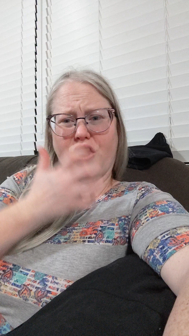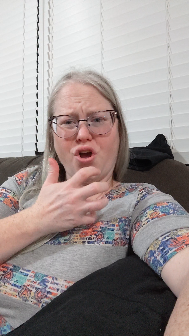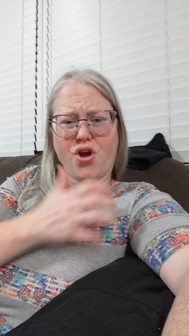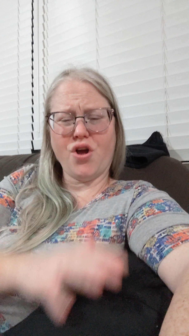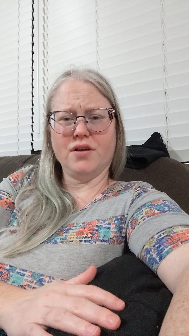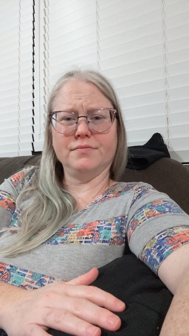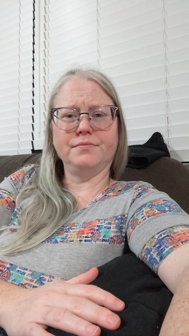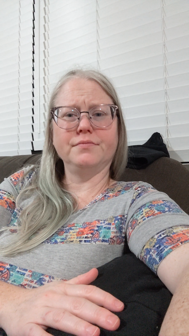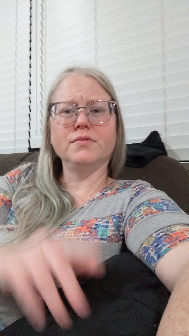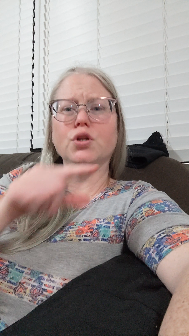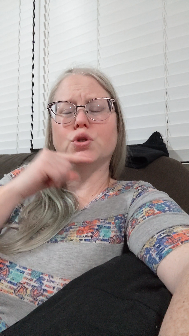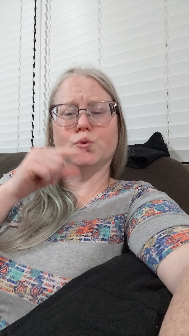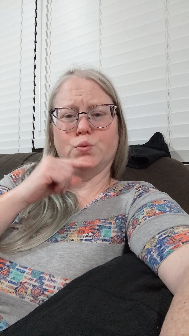glue